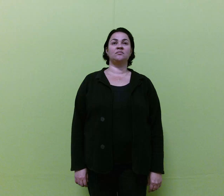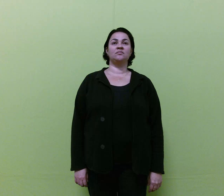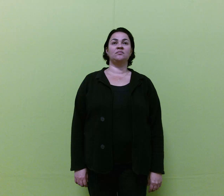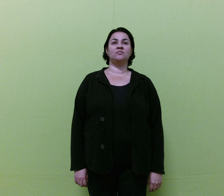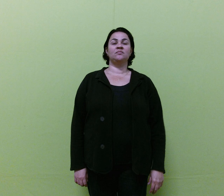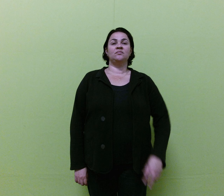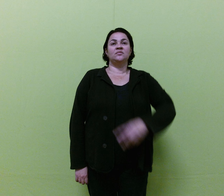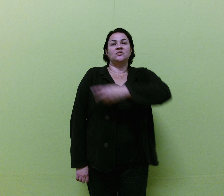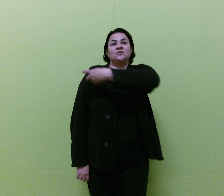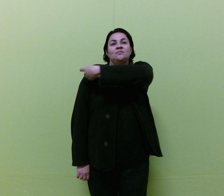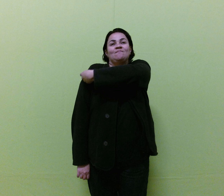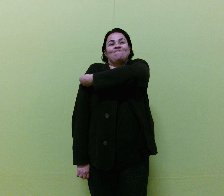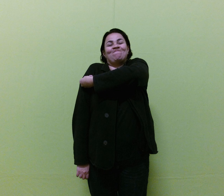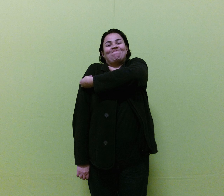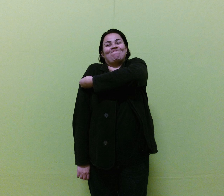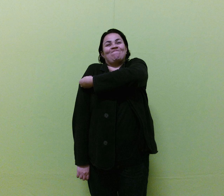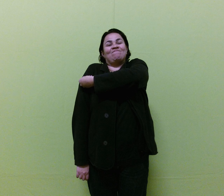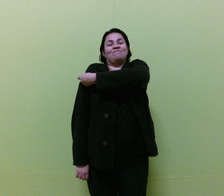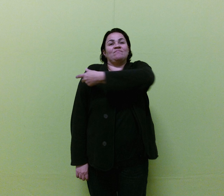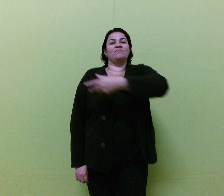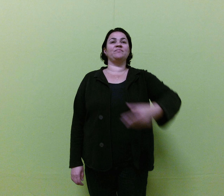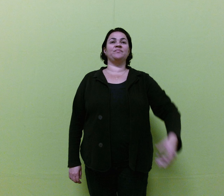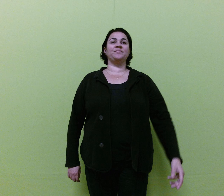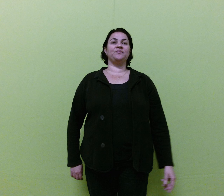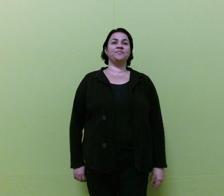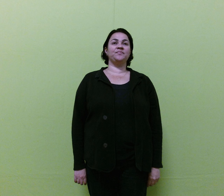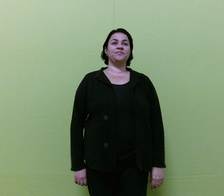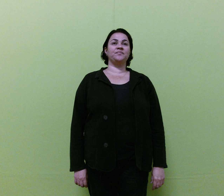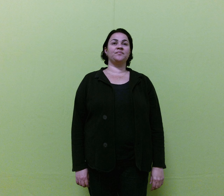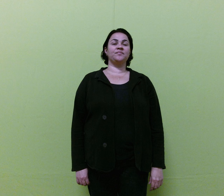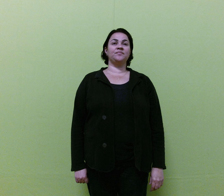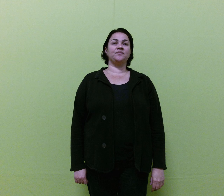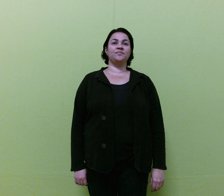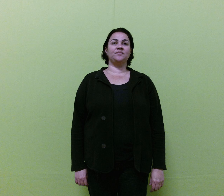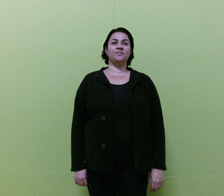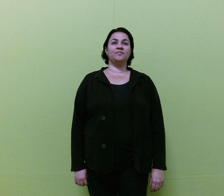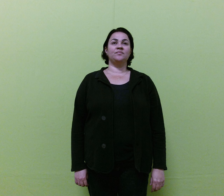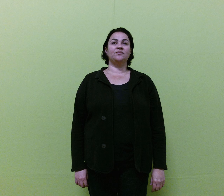vacina